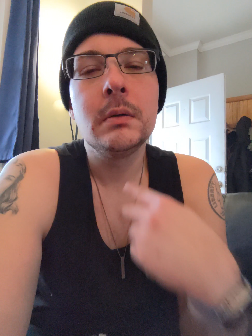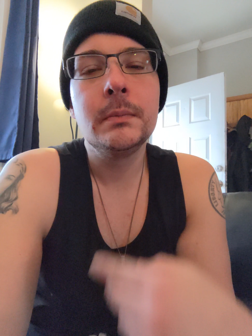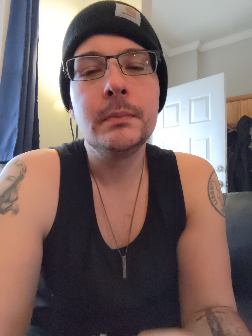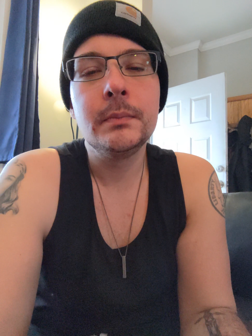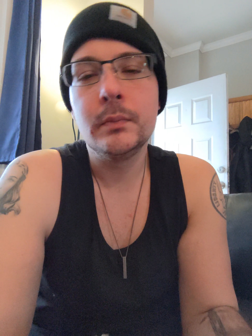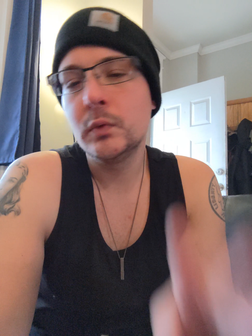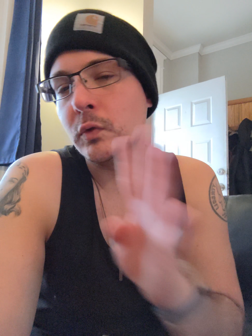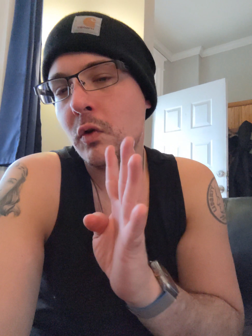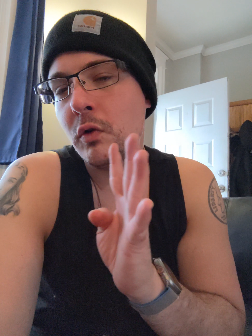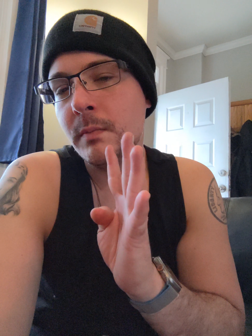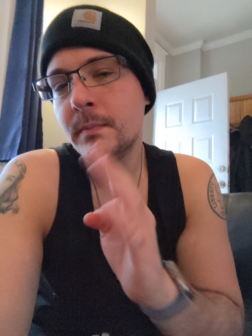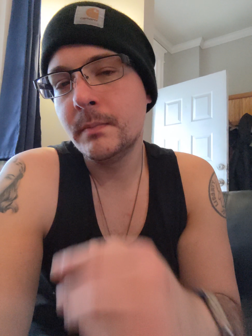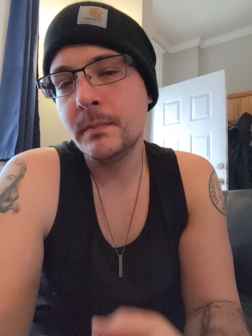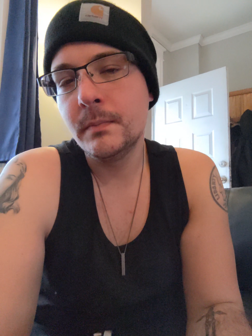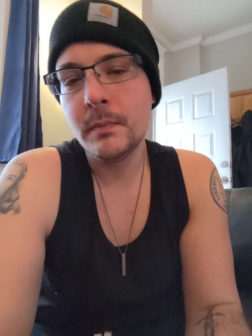talk